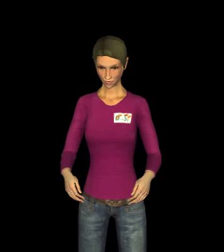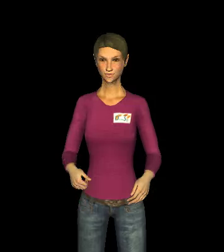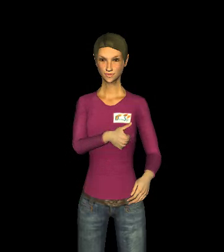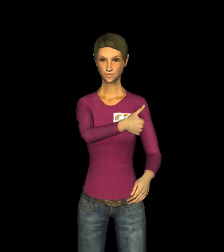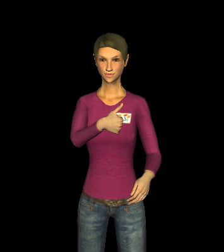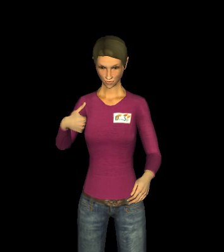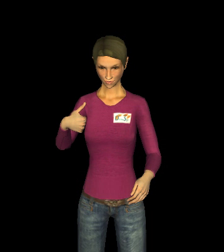وحيد